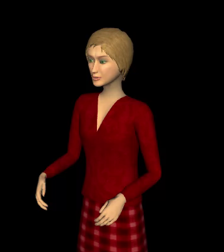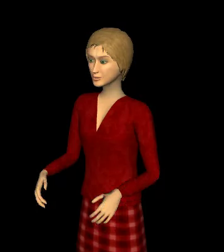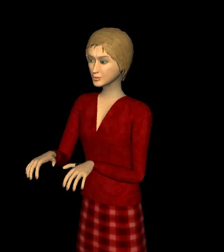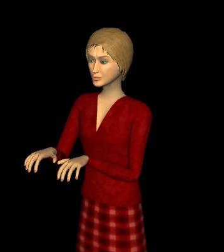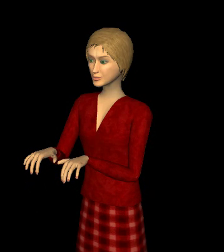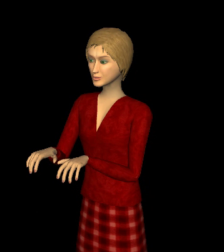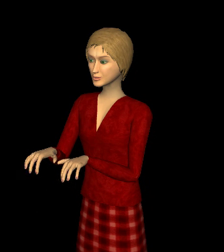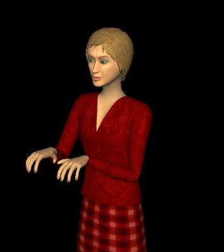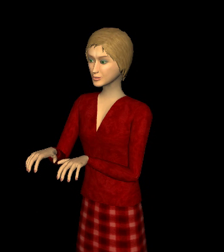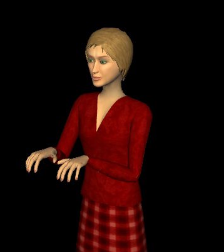يكتب على الآلة الكاتبة